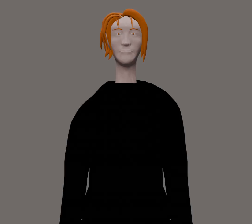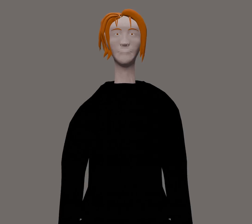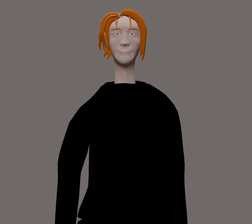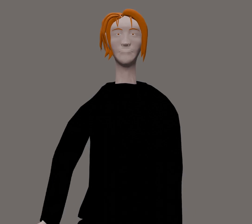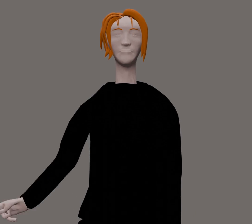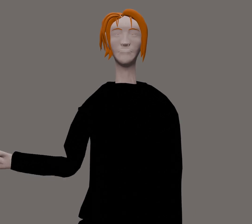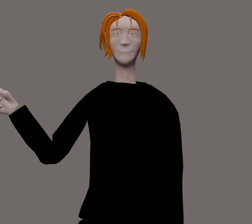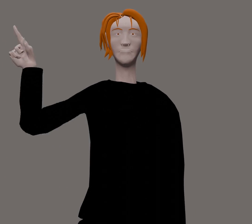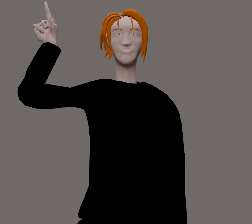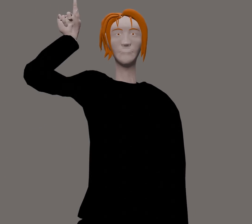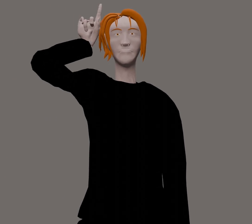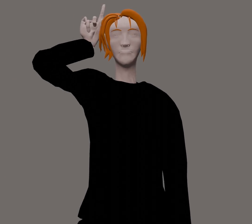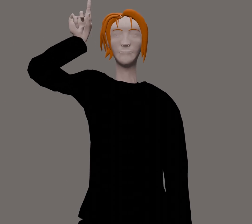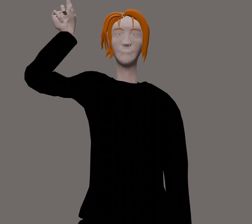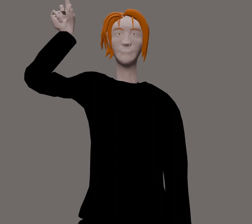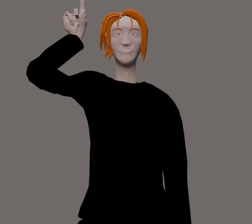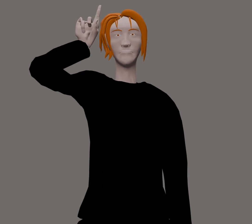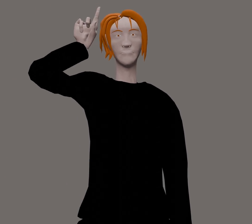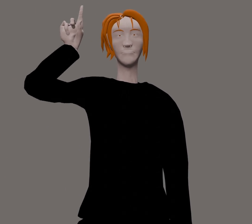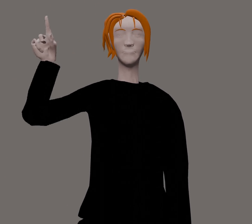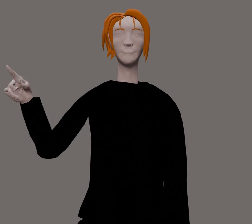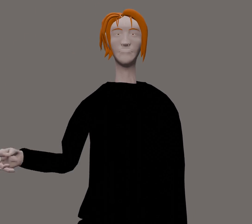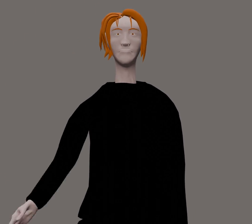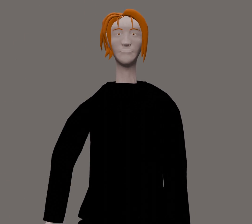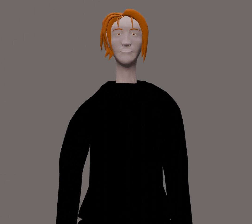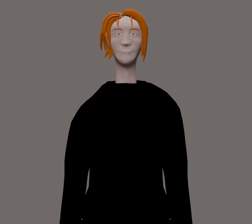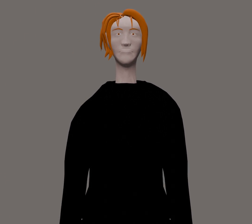Batman